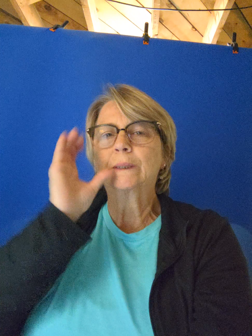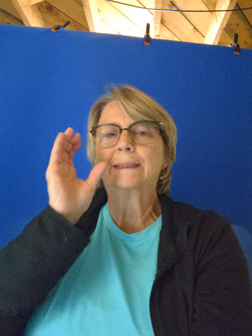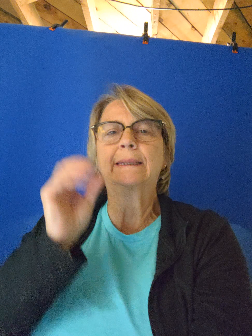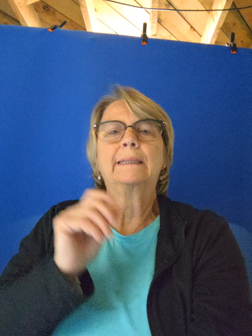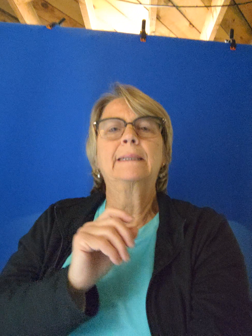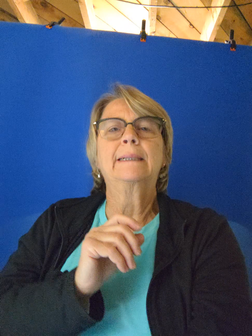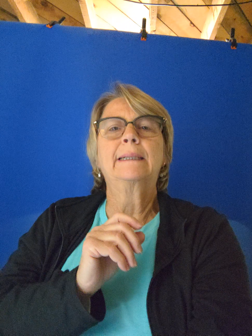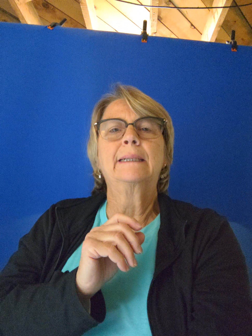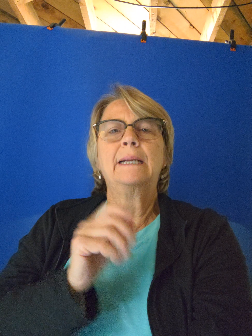drink